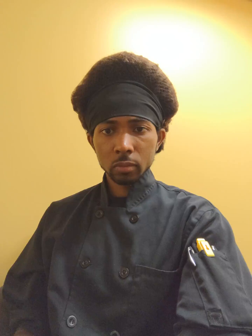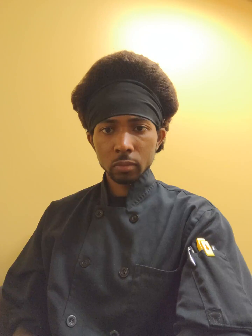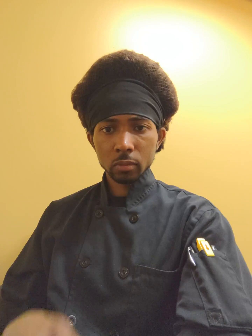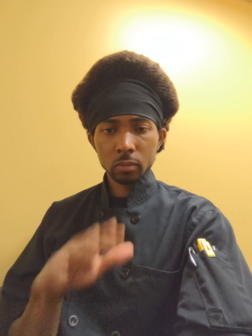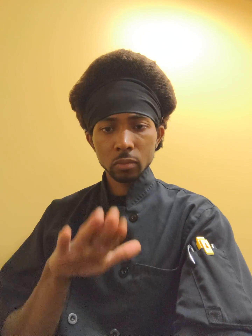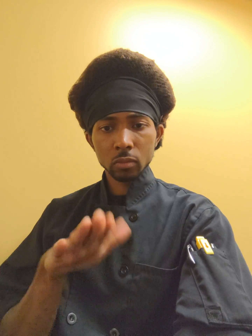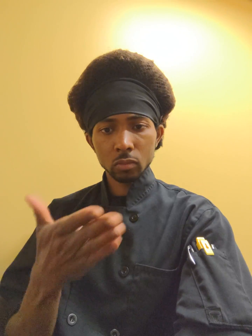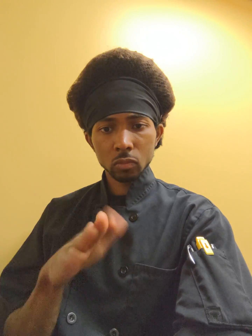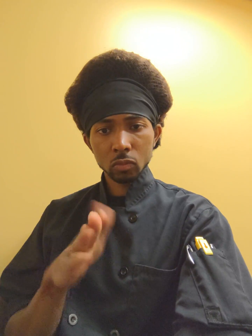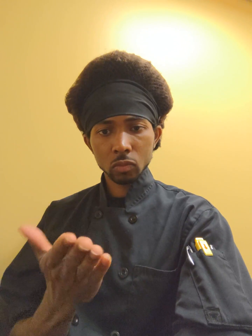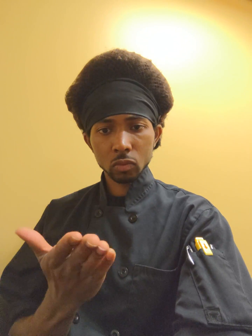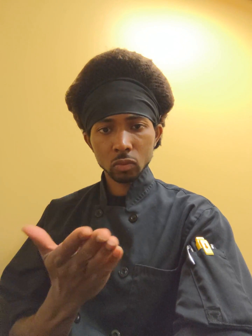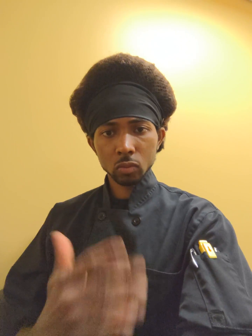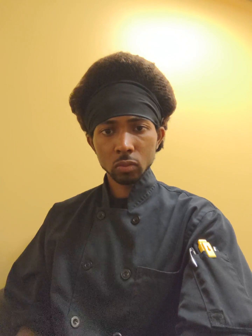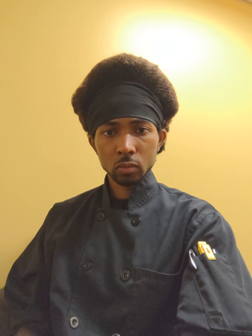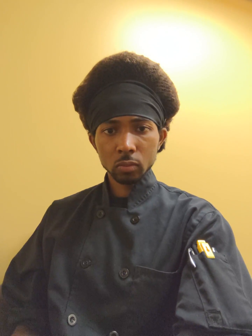kitchen